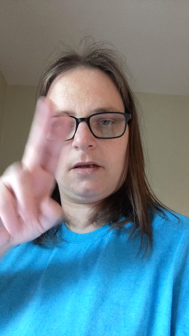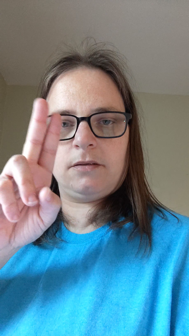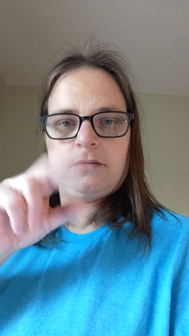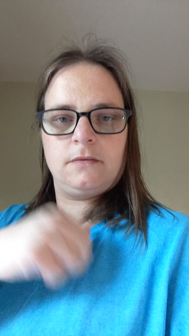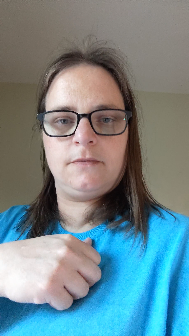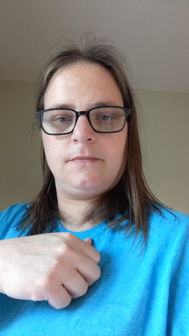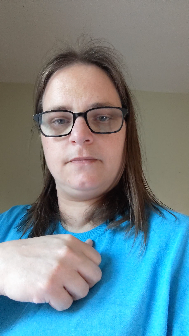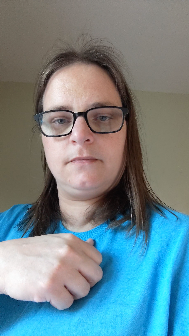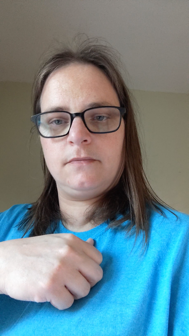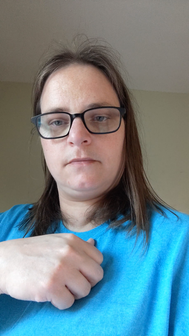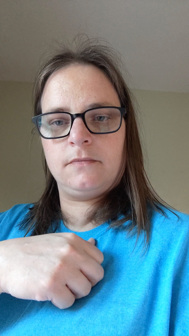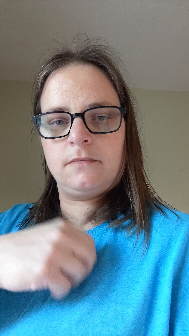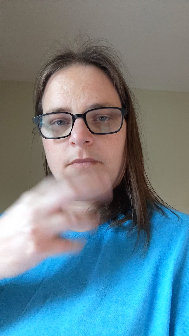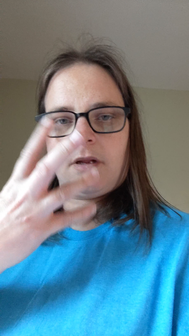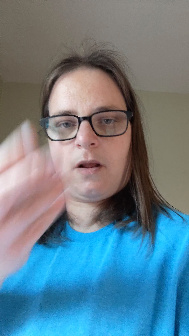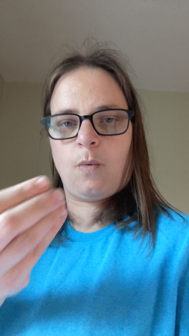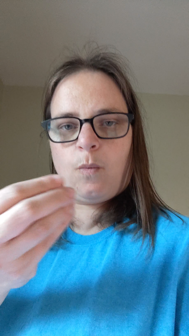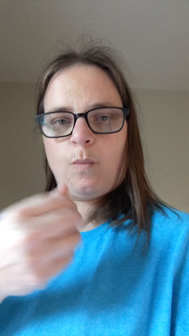got to